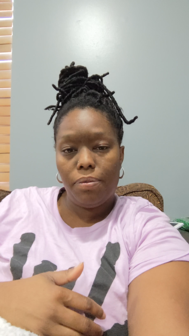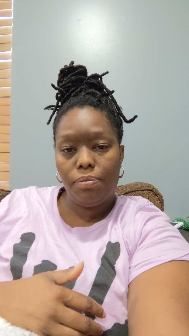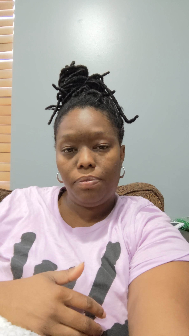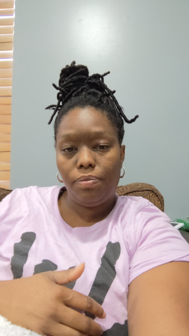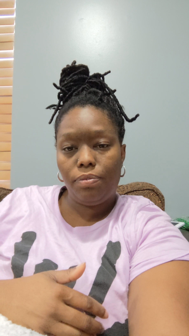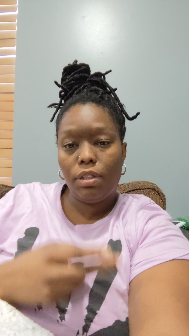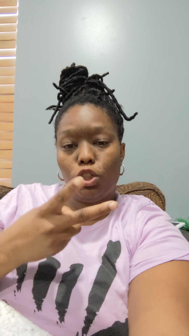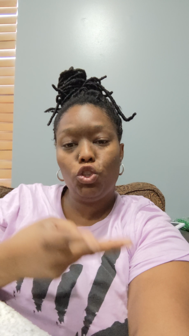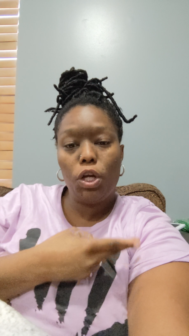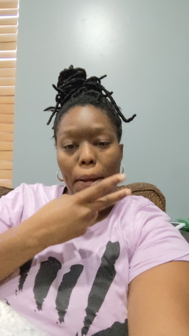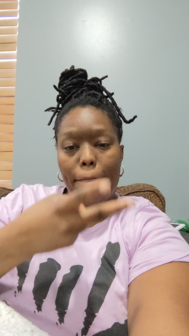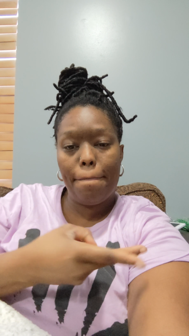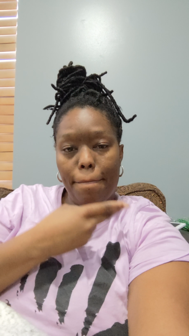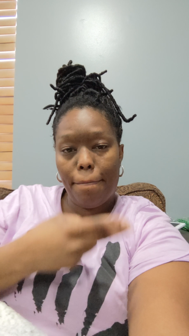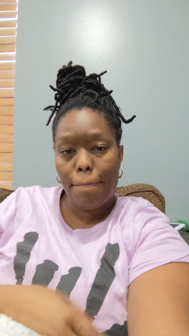sheep